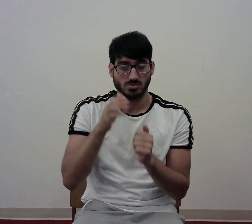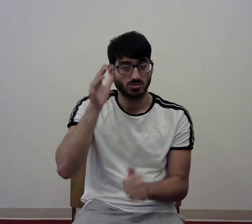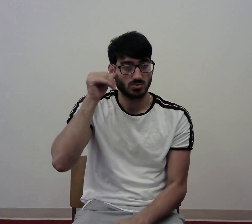su